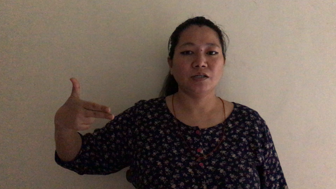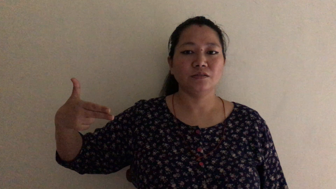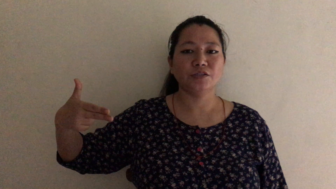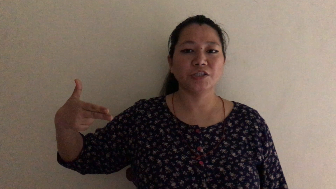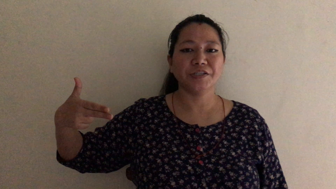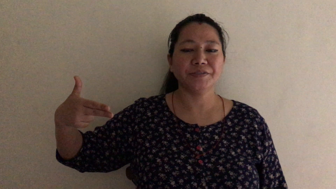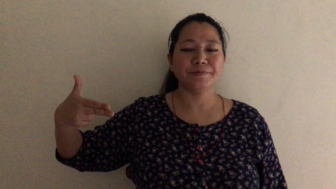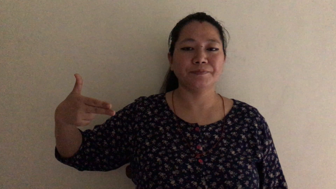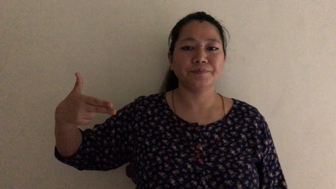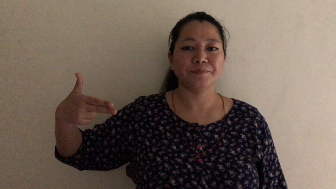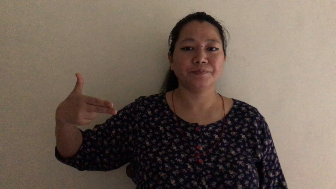च